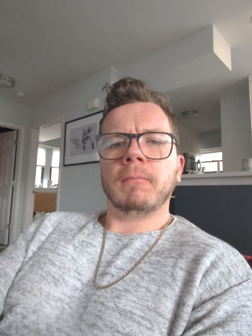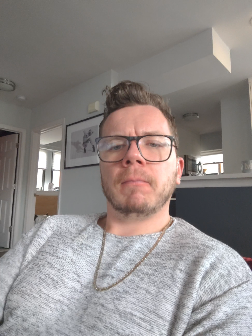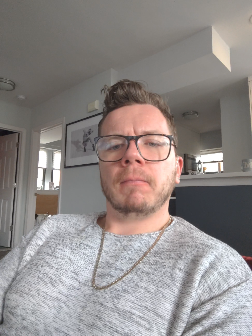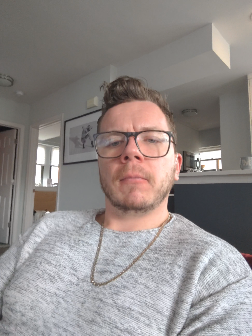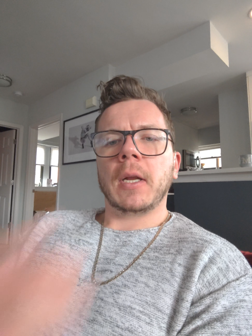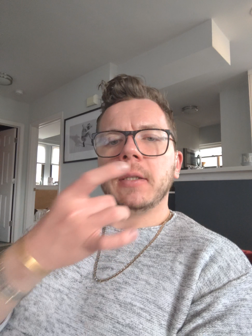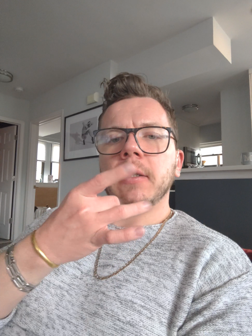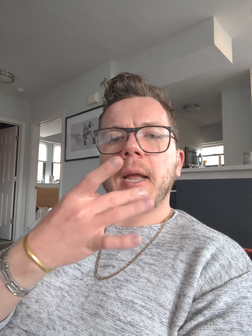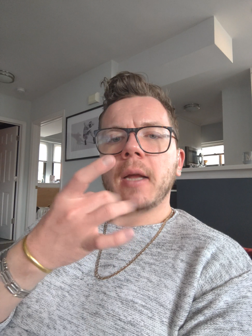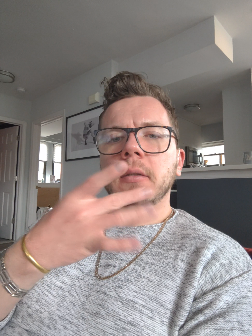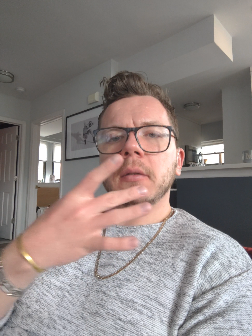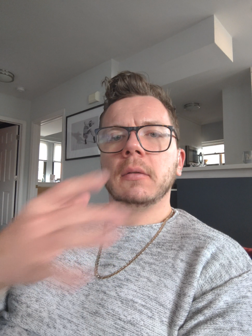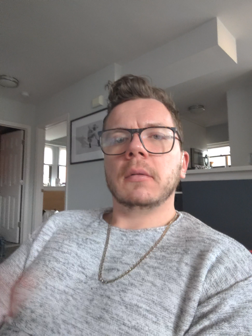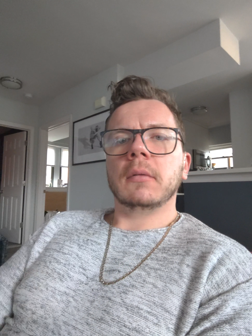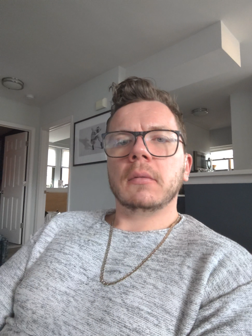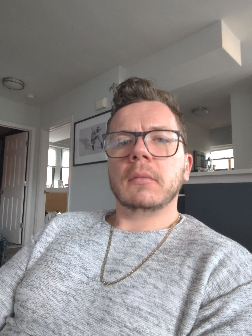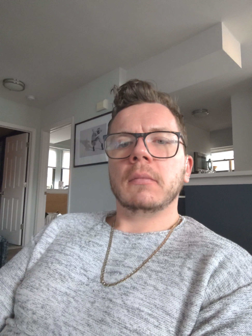snack